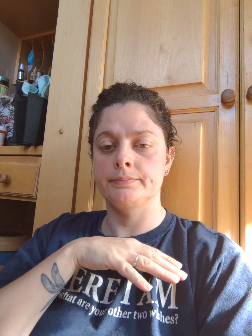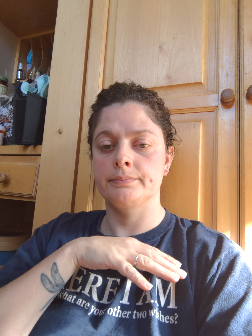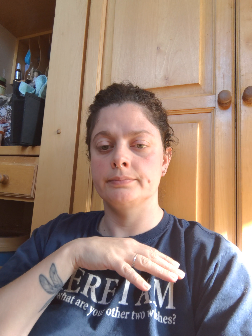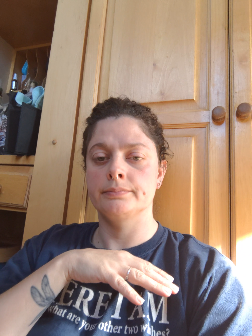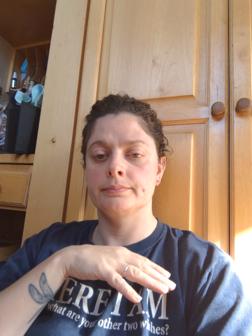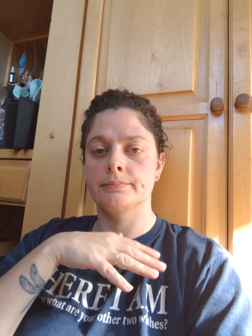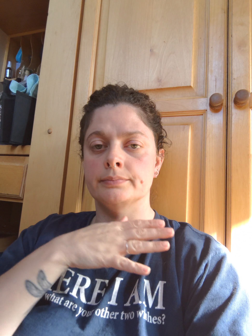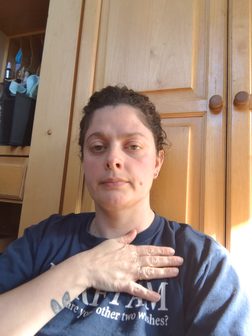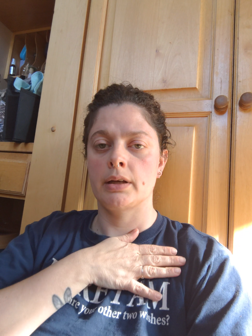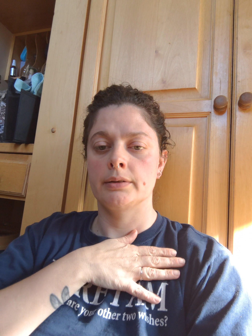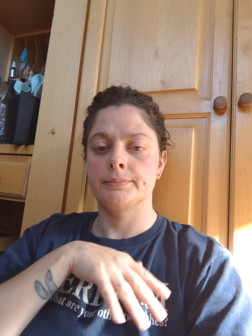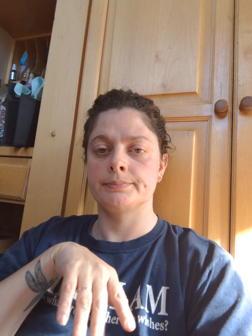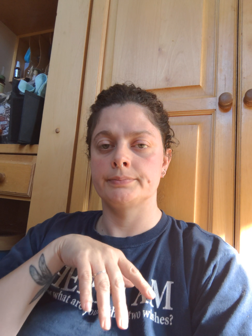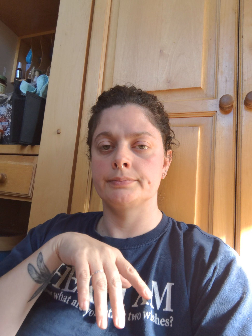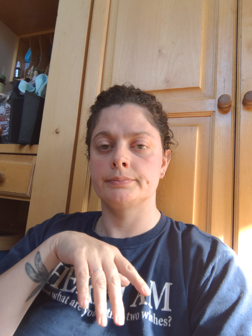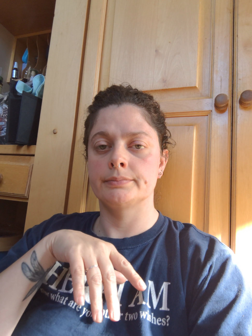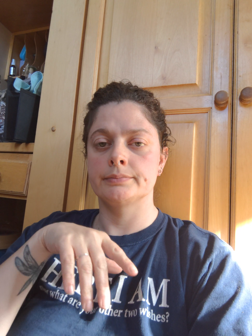my